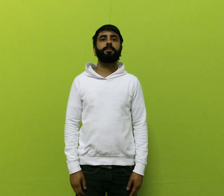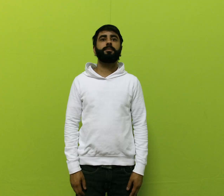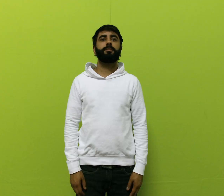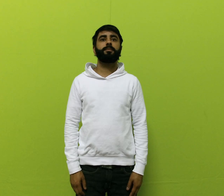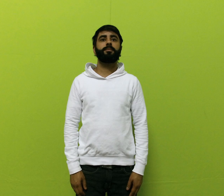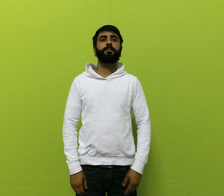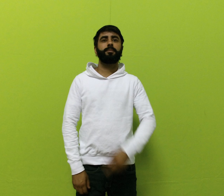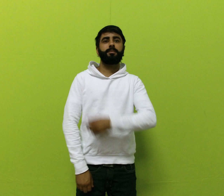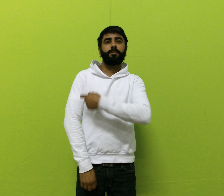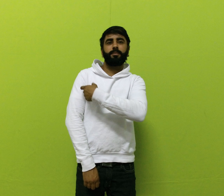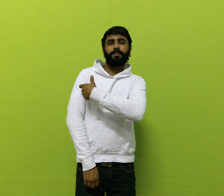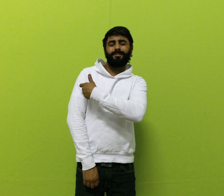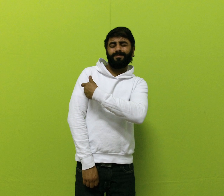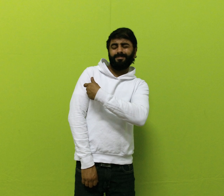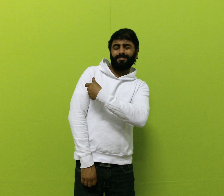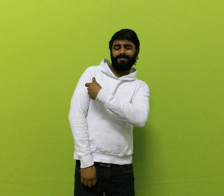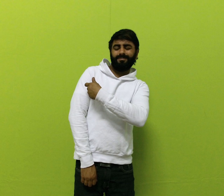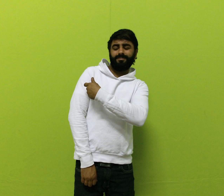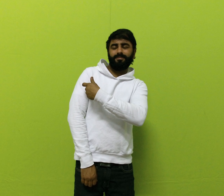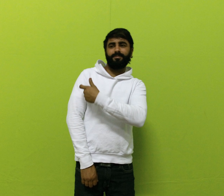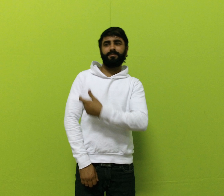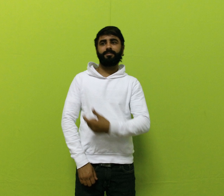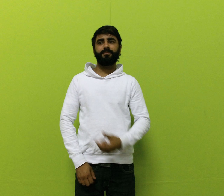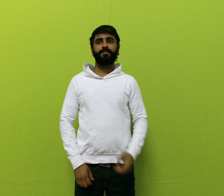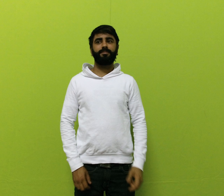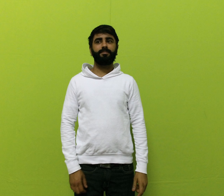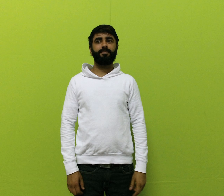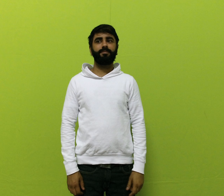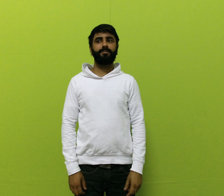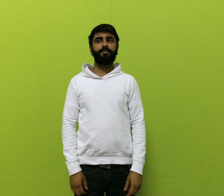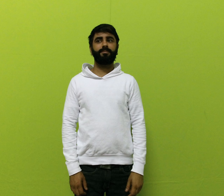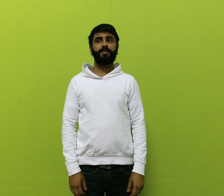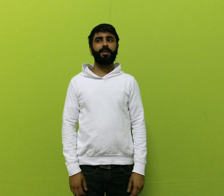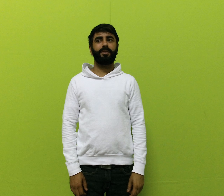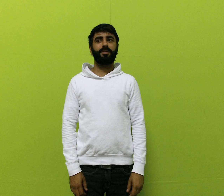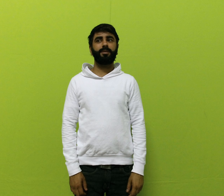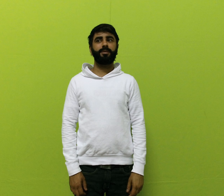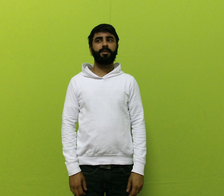vacina